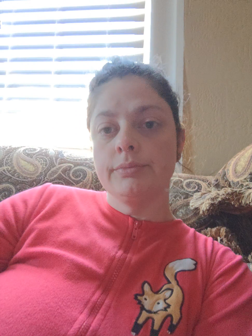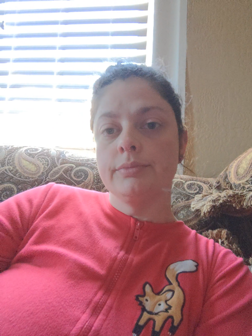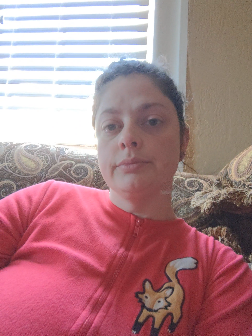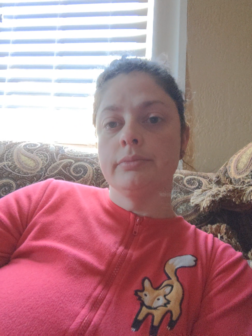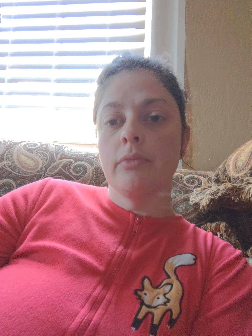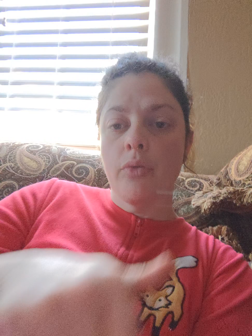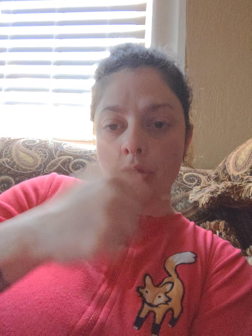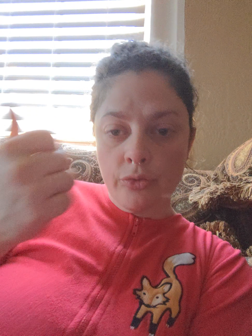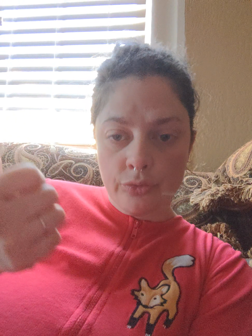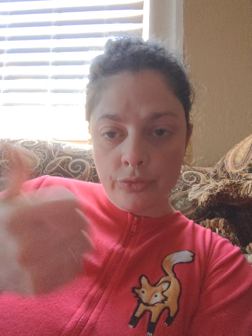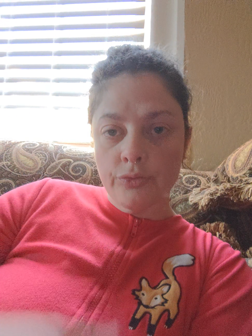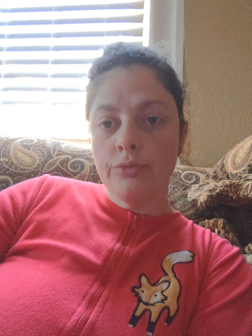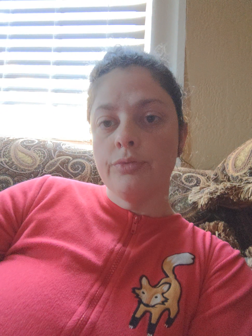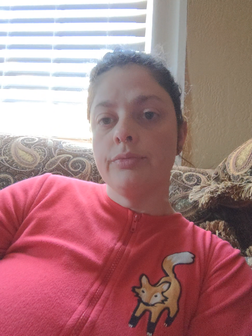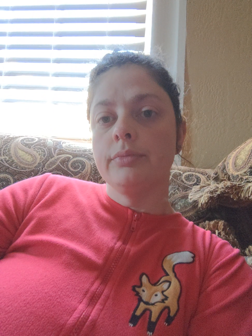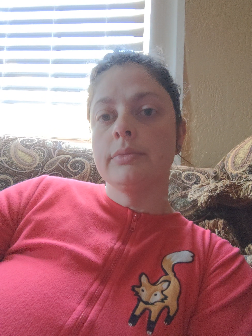another